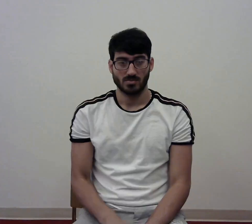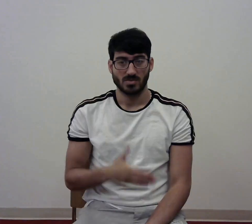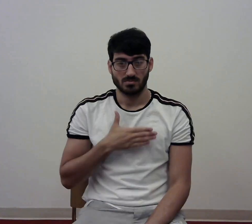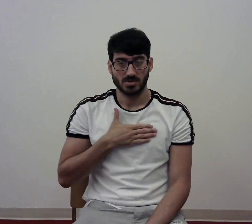mən